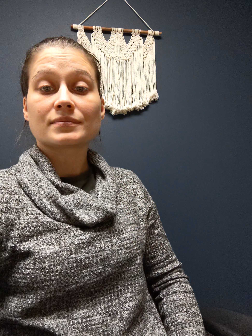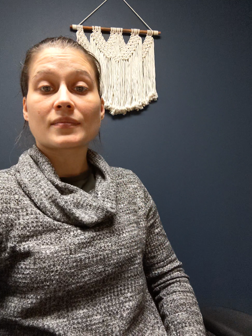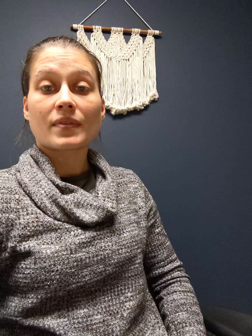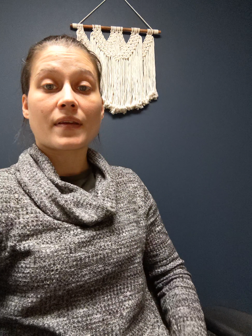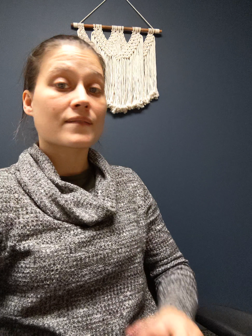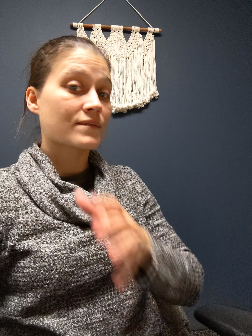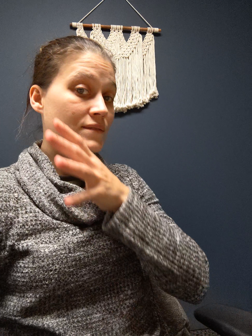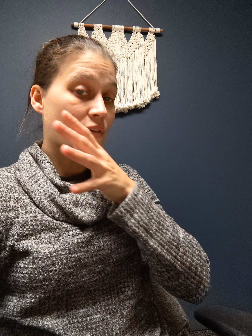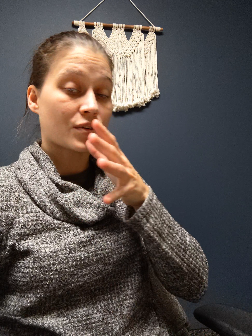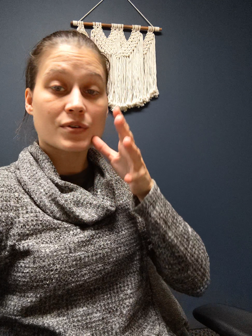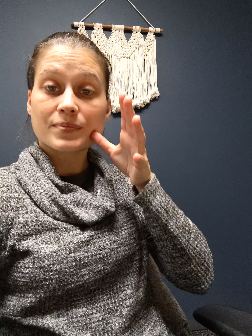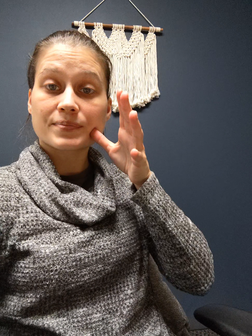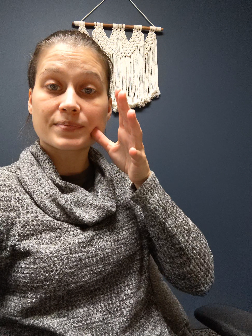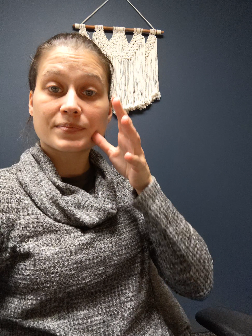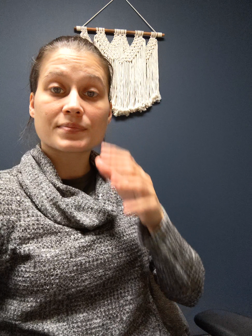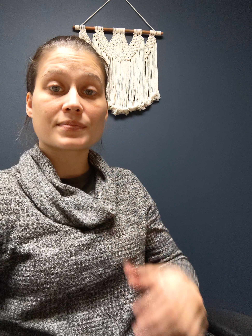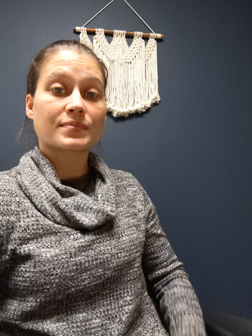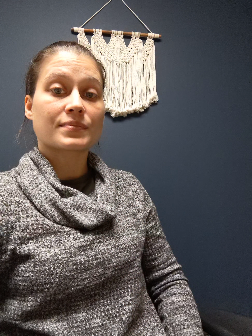farm